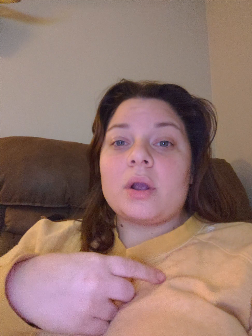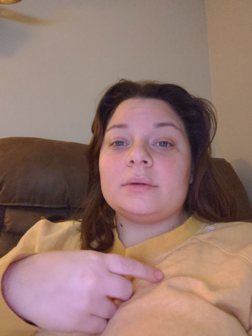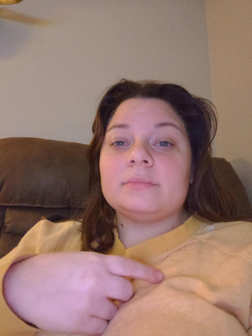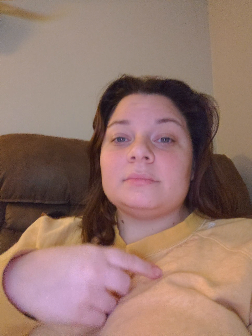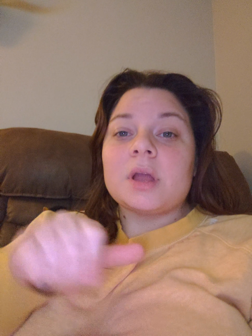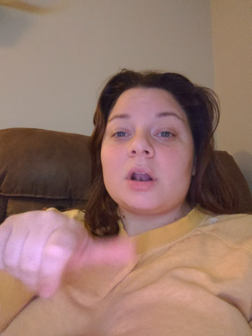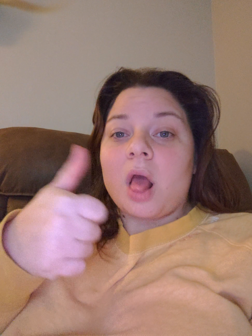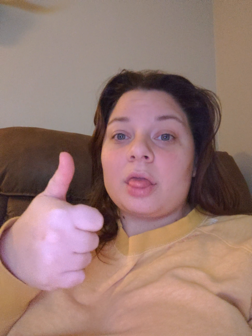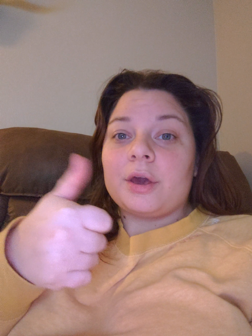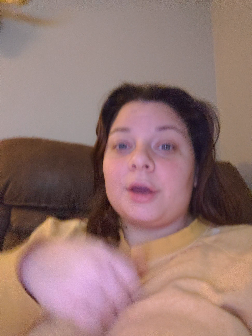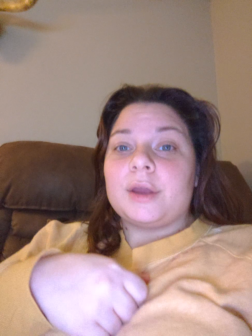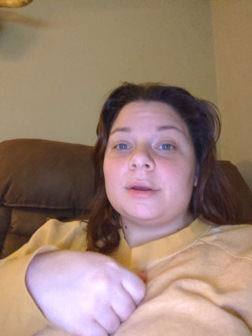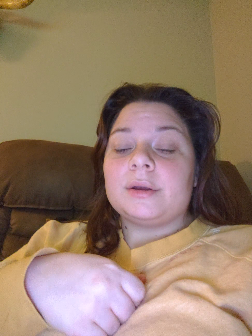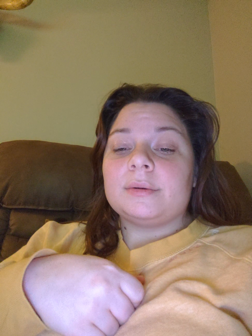another